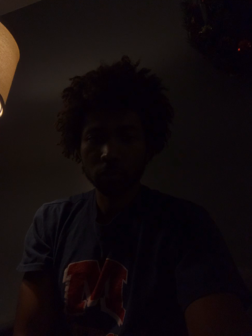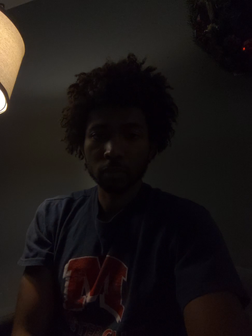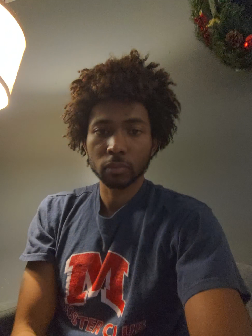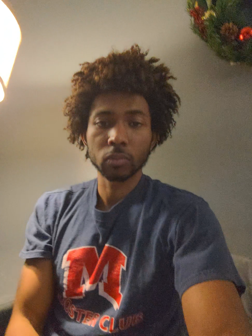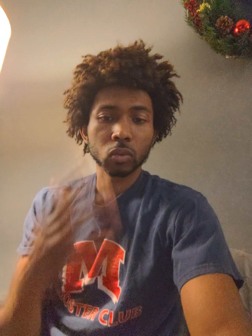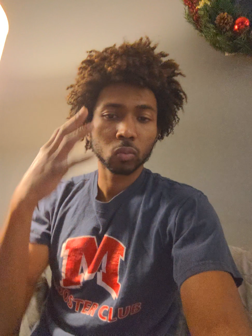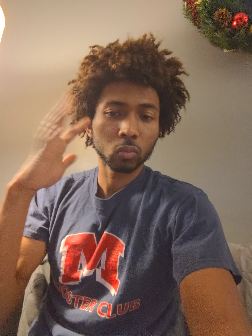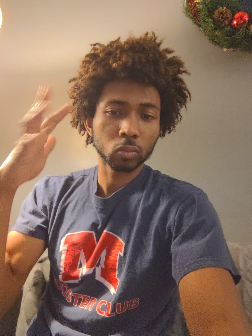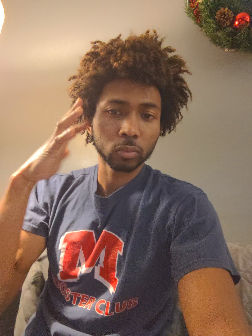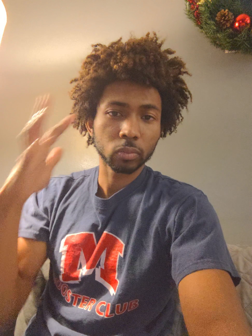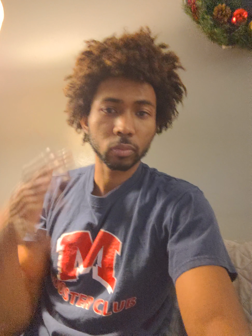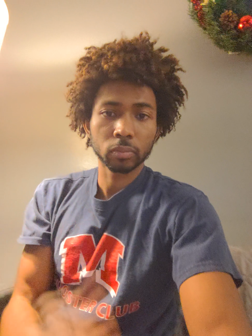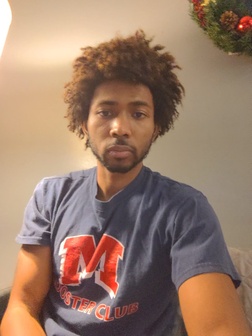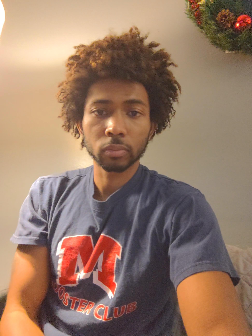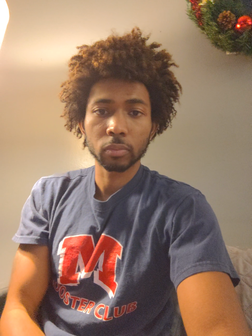loud